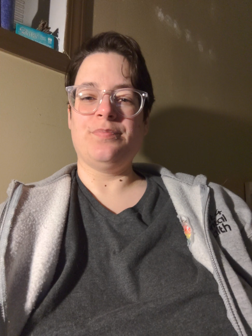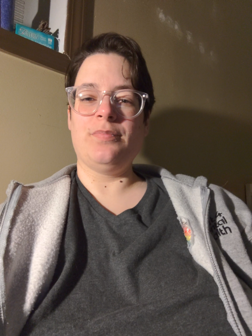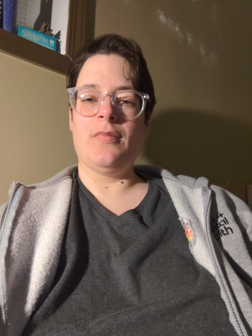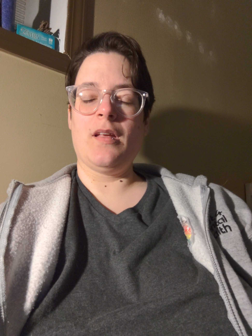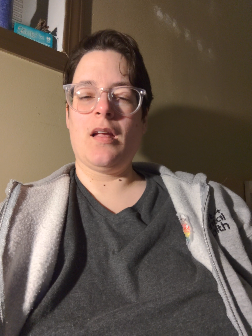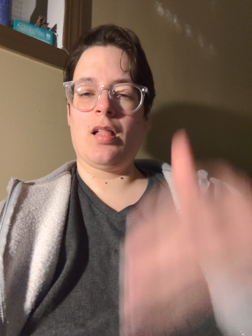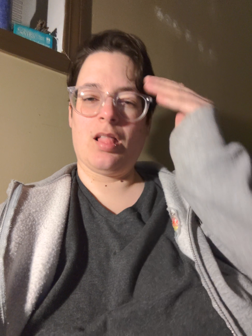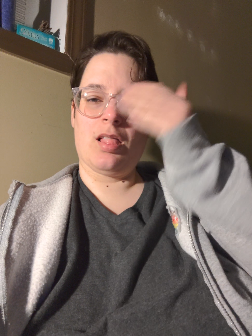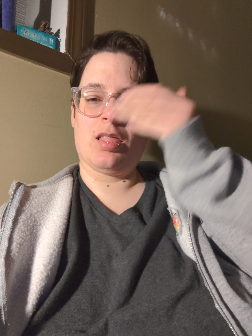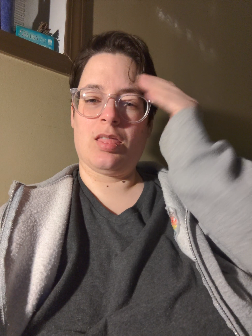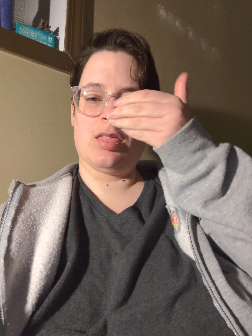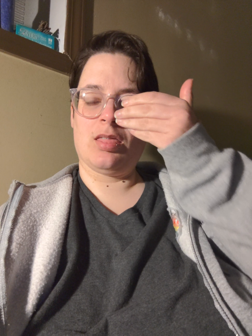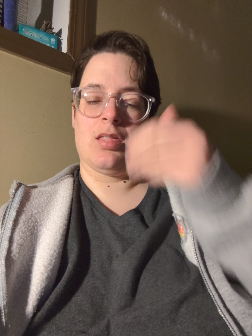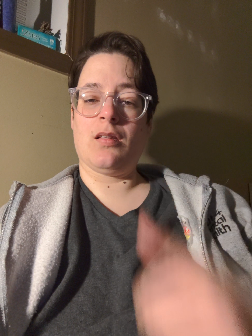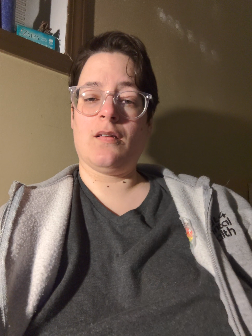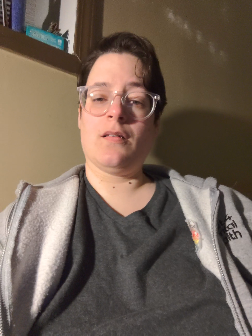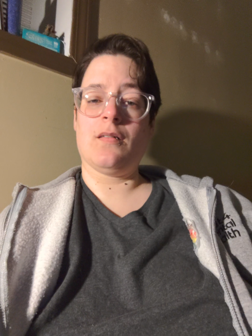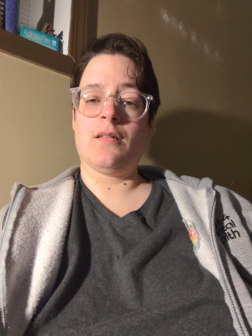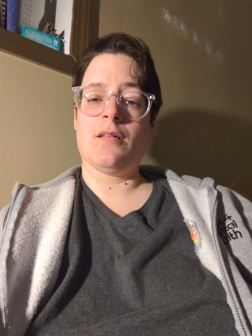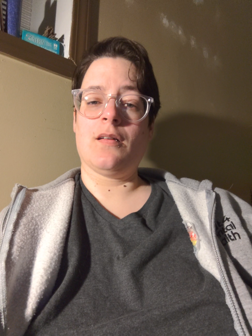sleepy